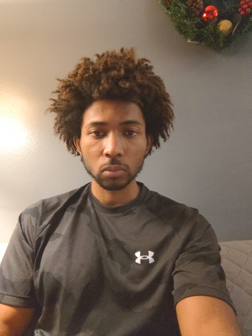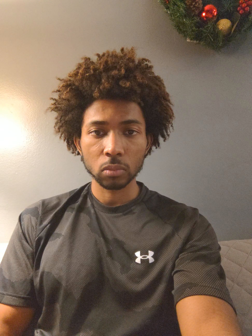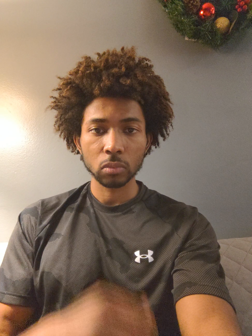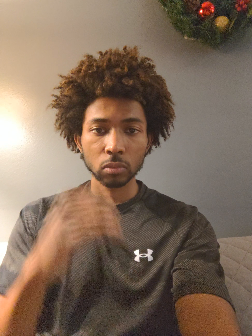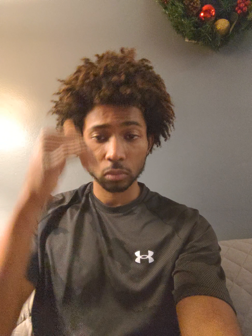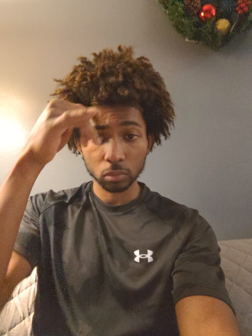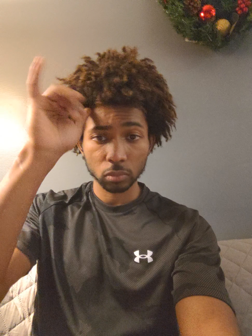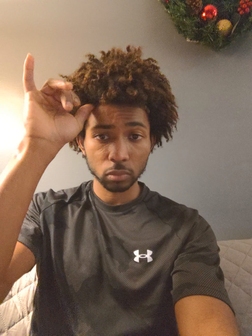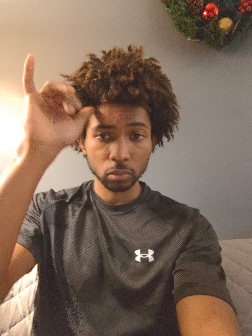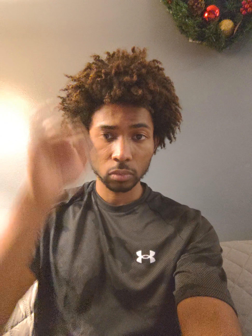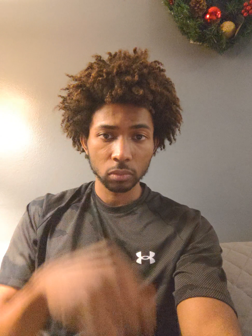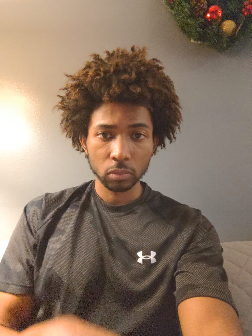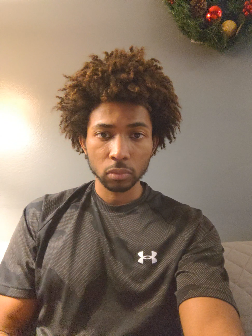cow